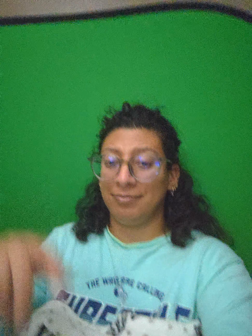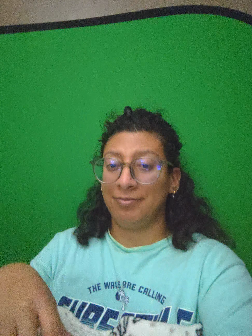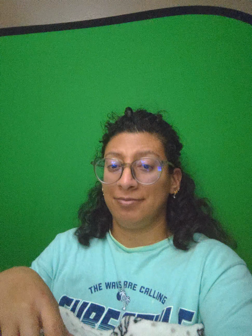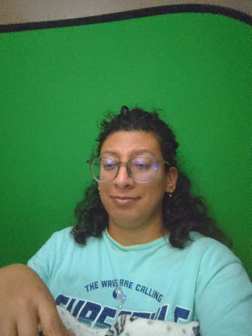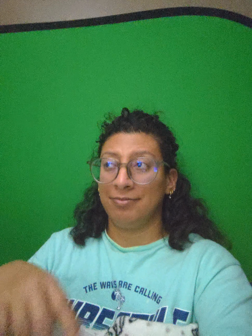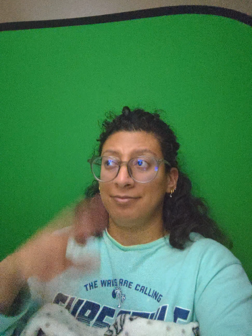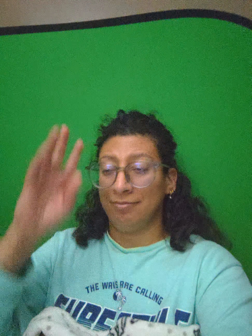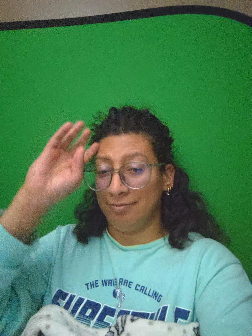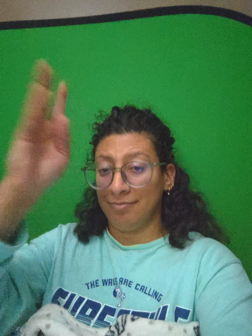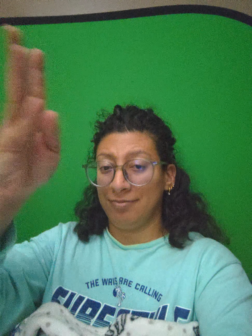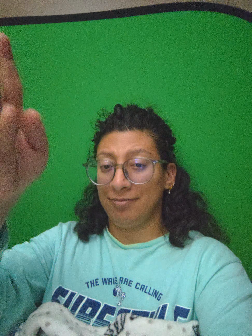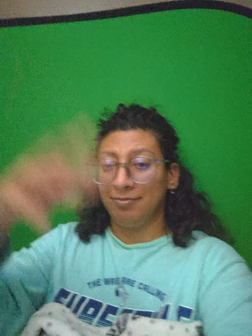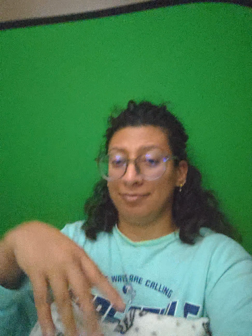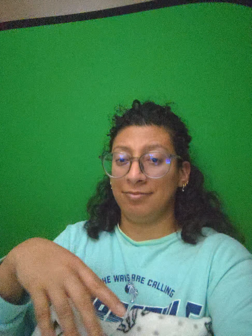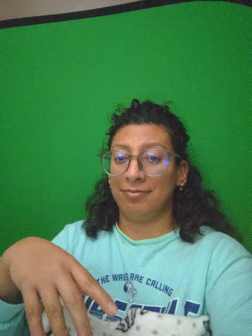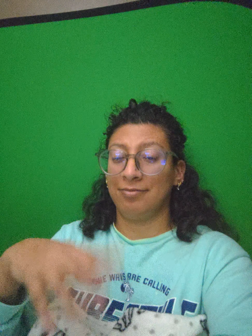pretend